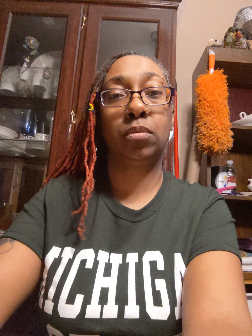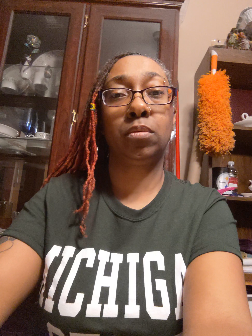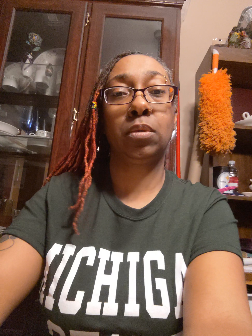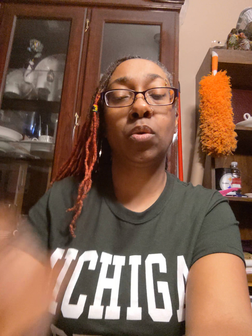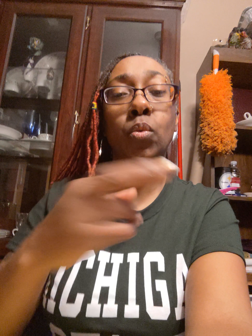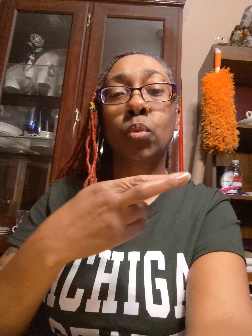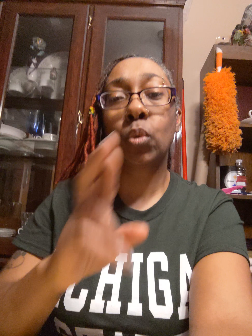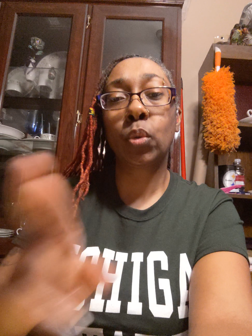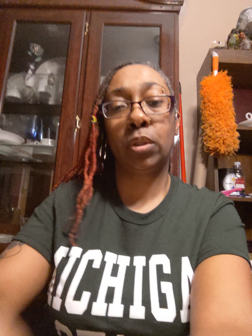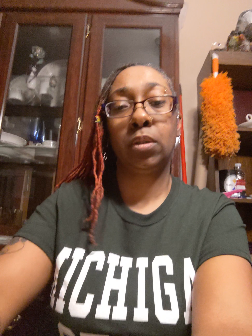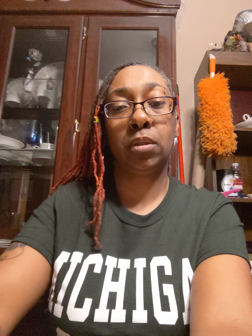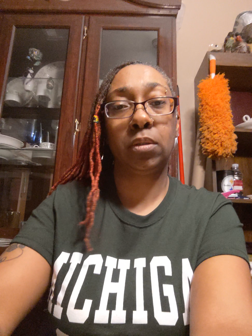room